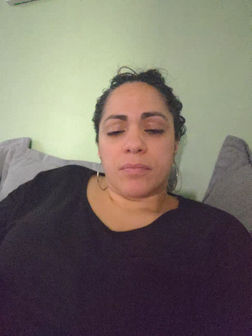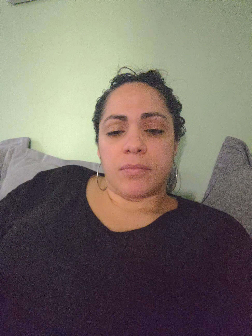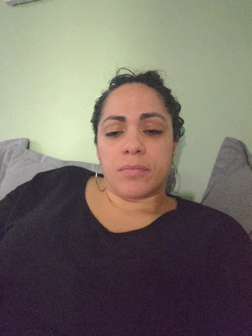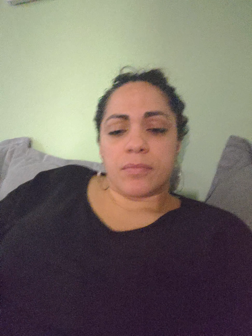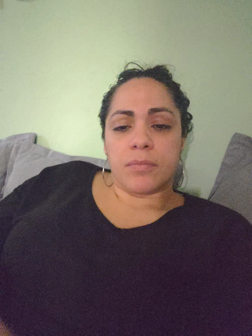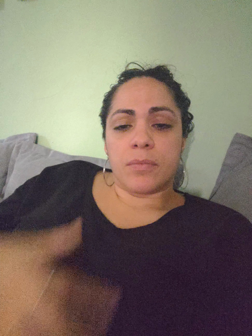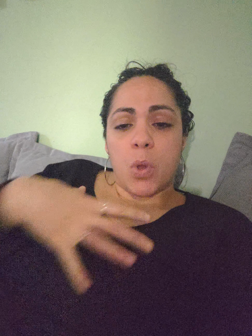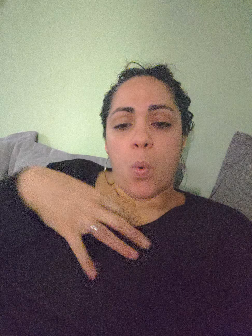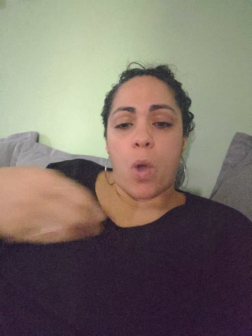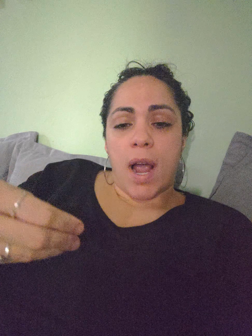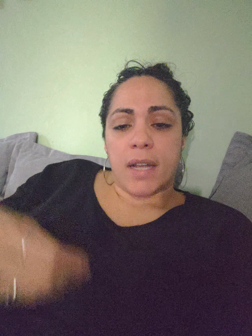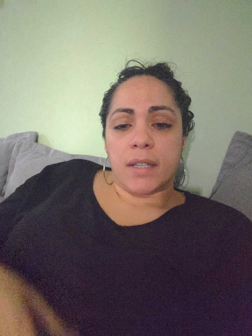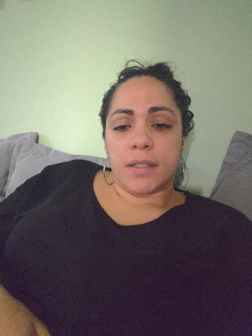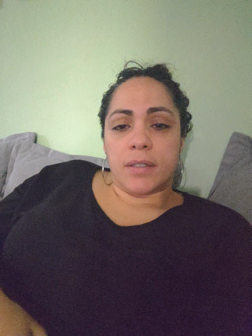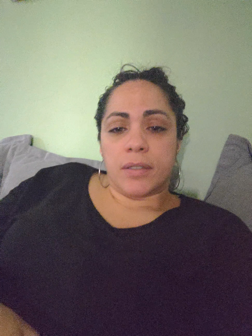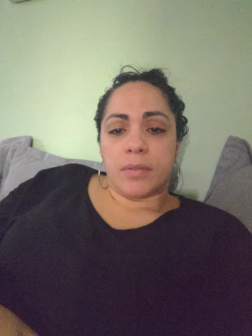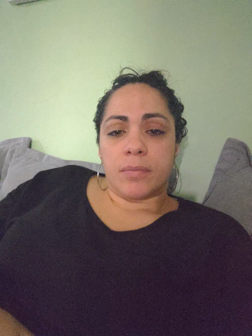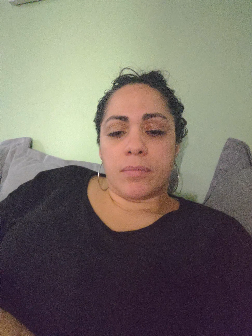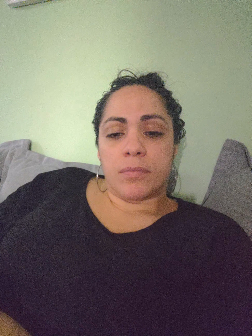white